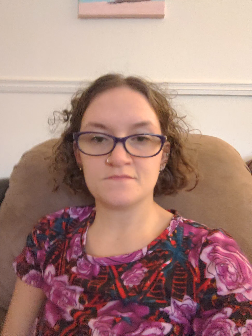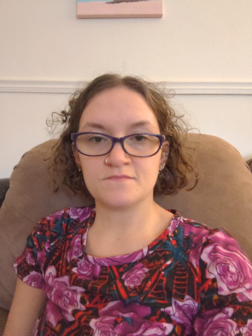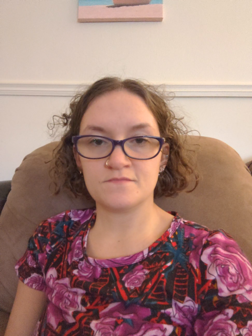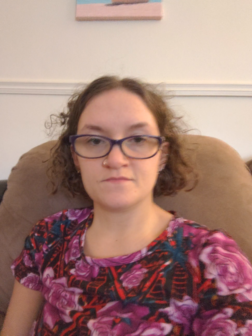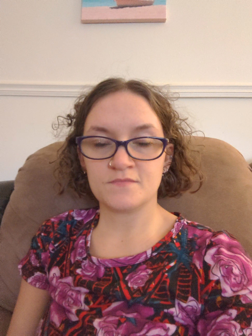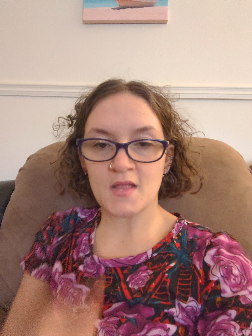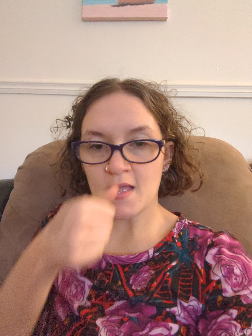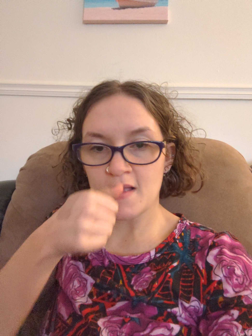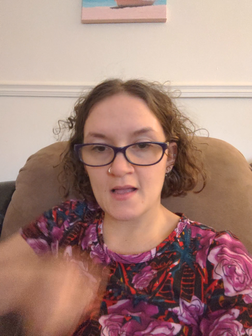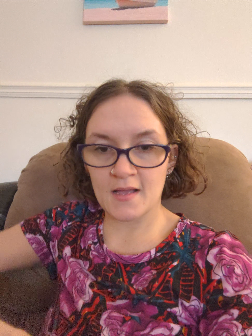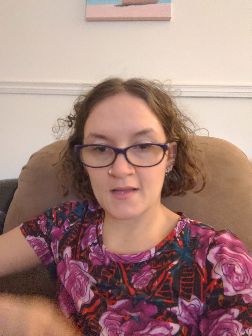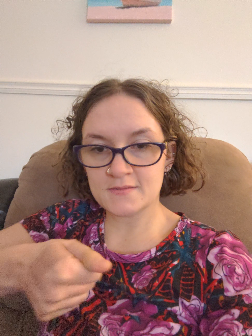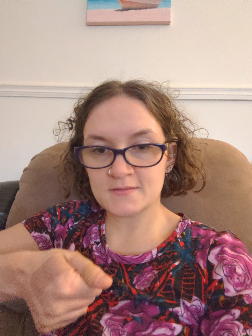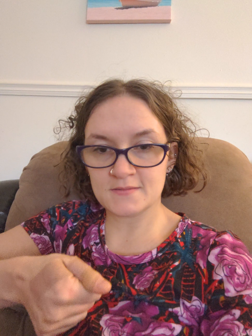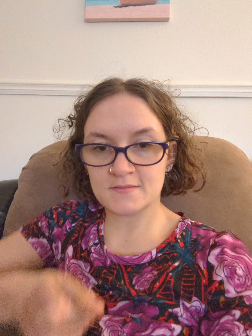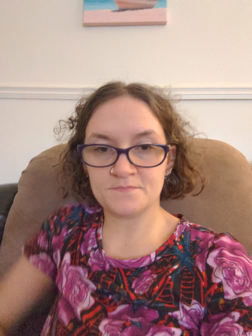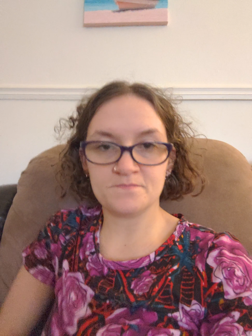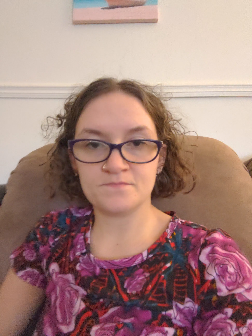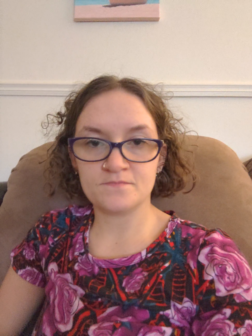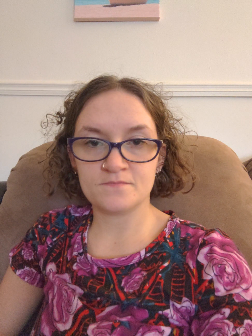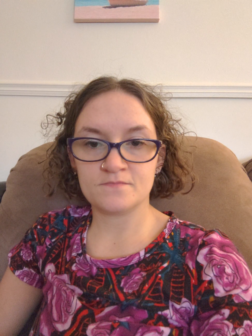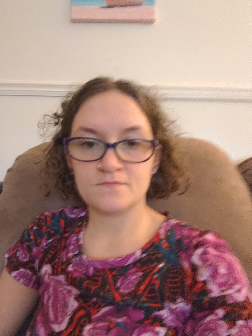hide